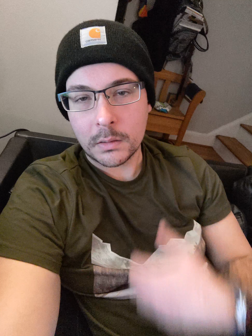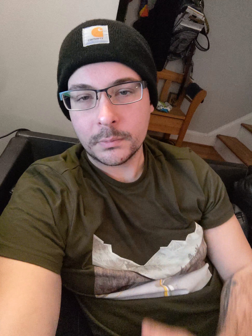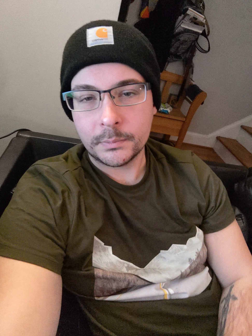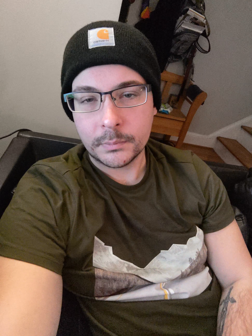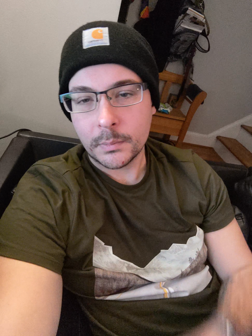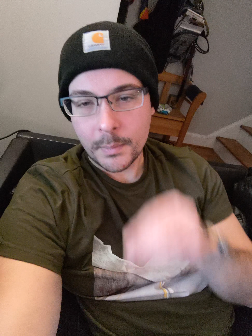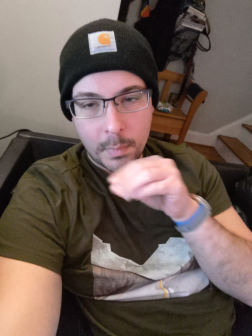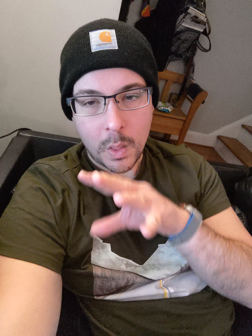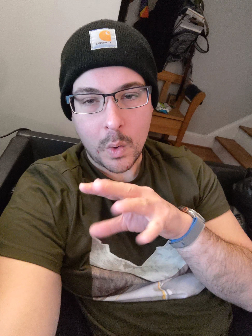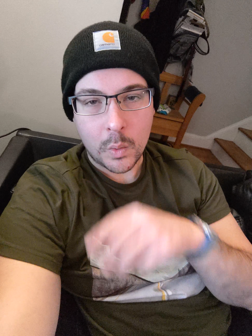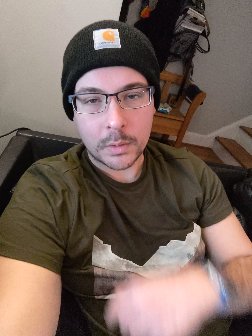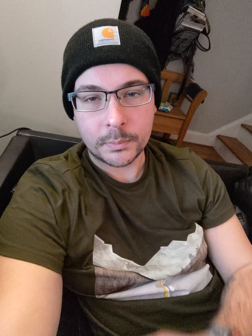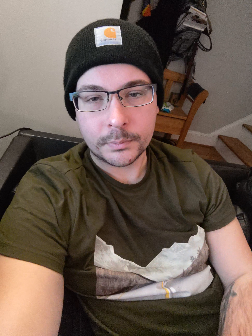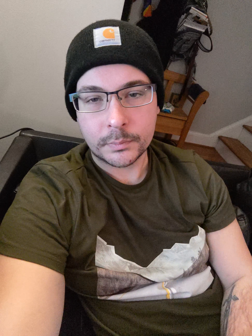blow